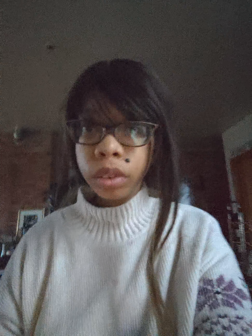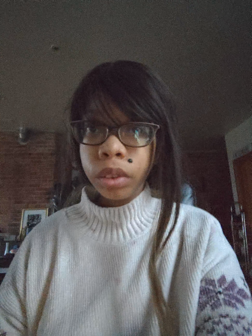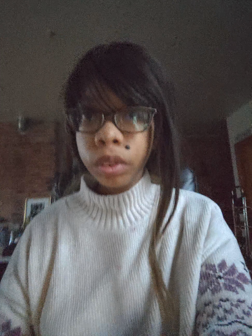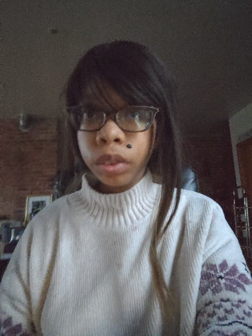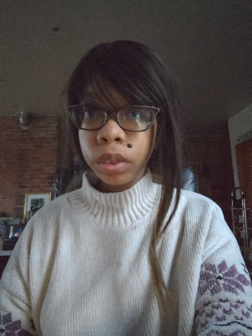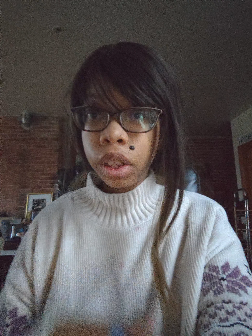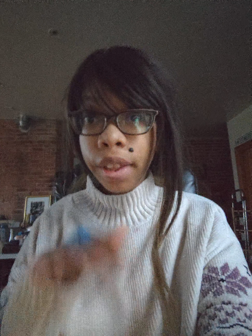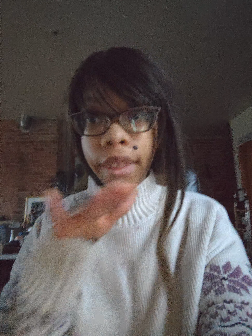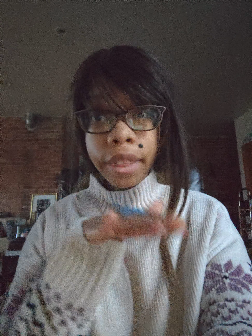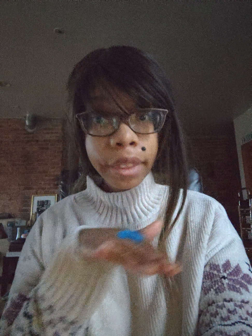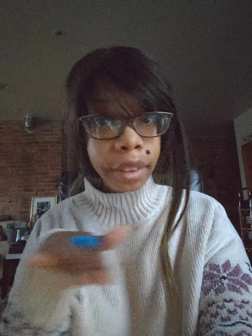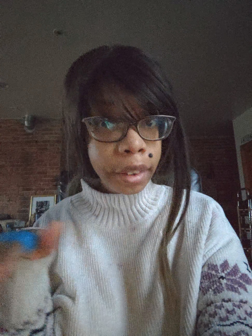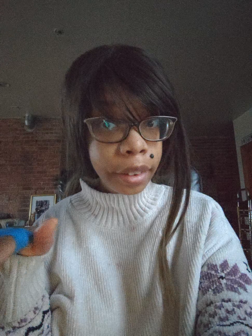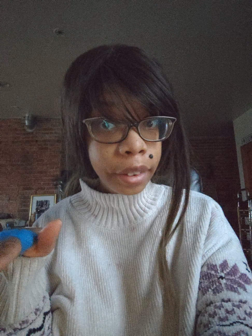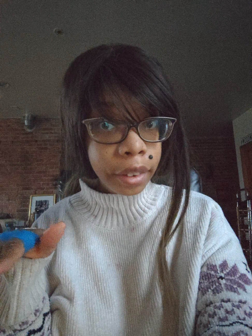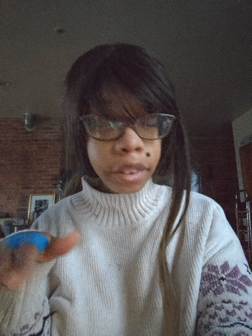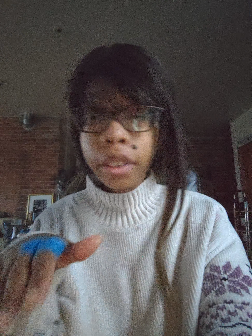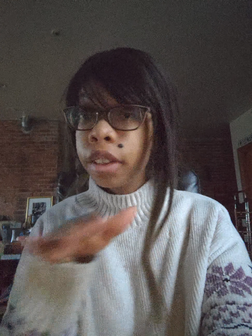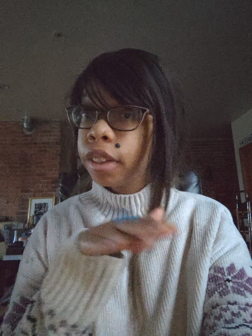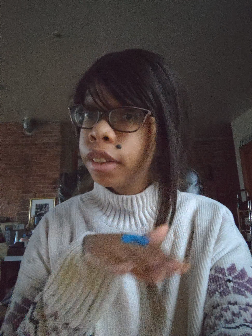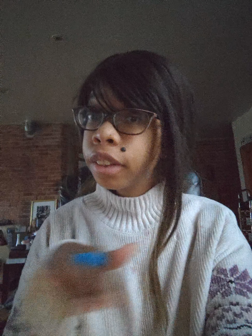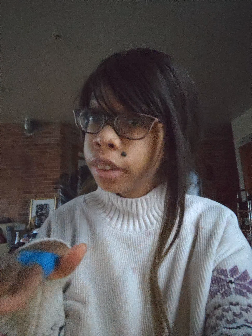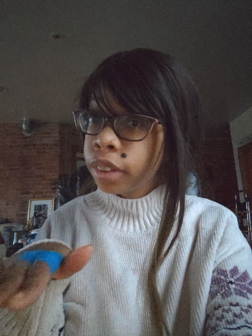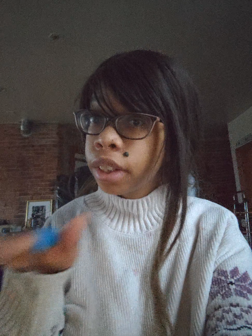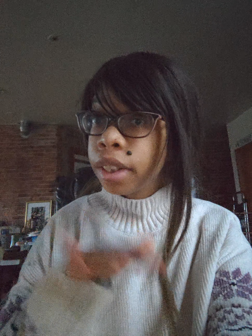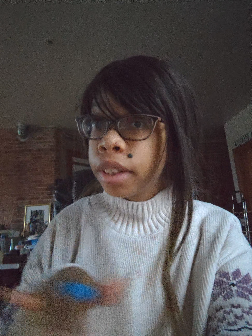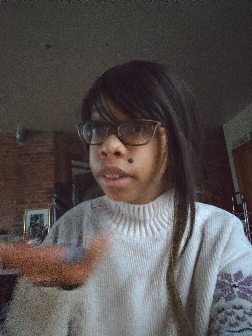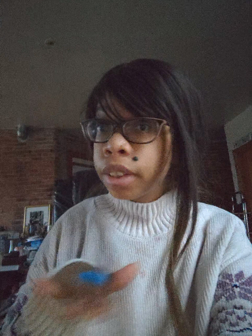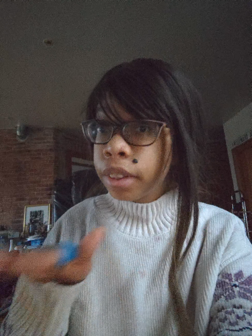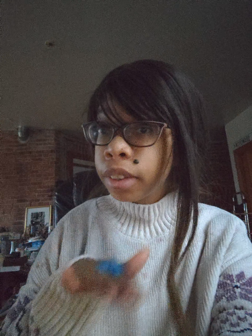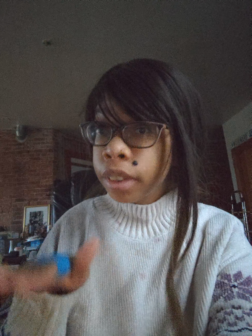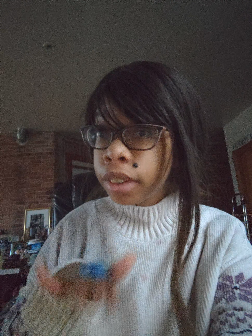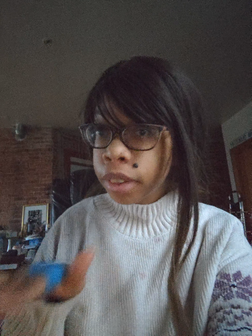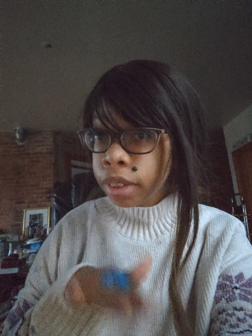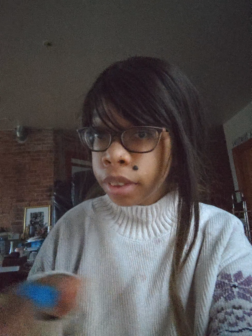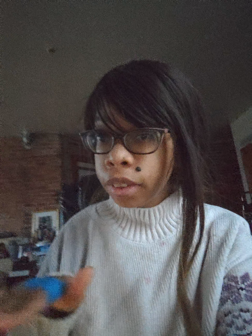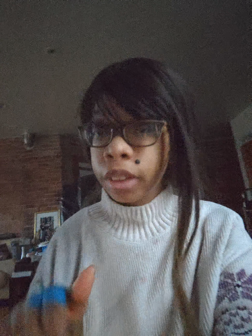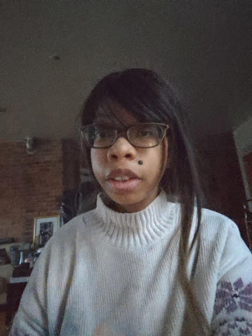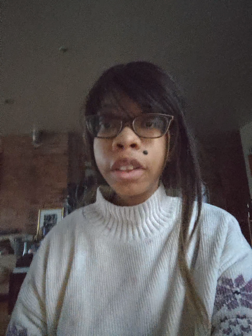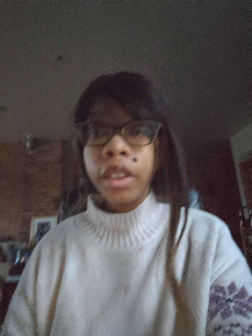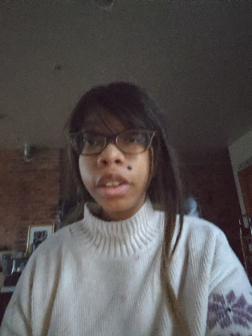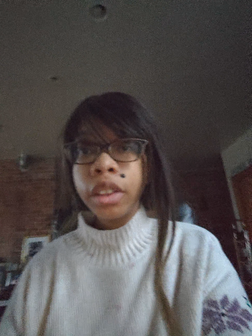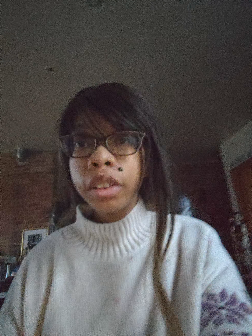clean